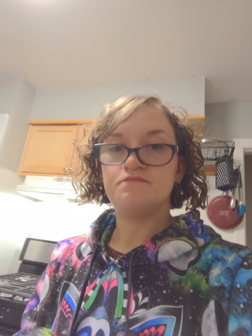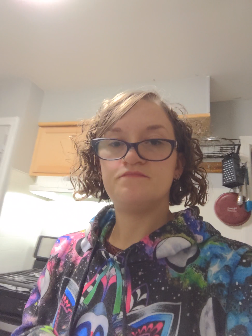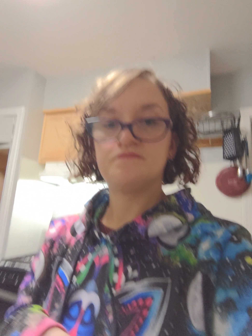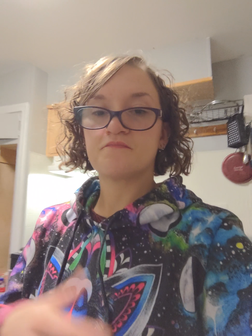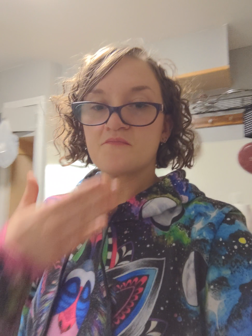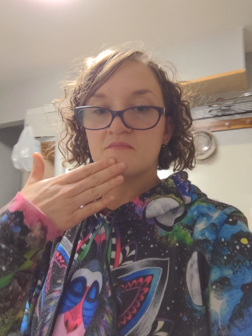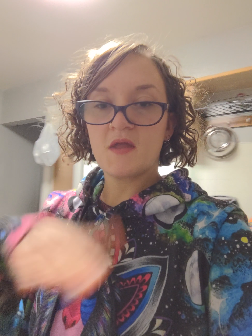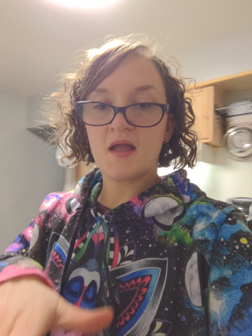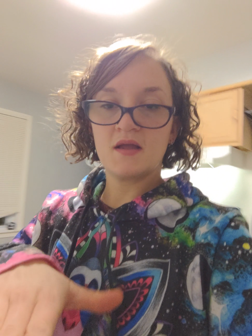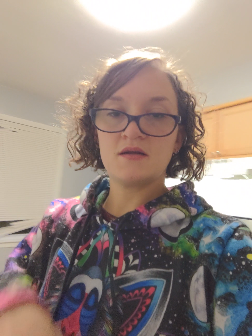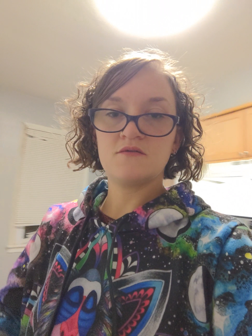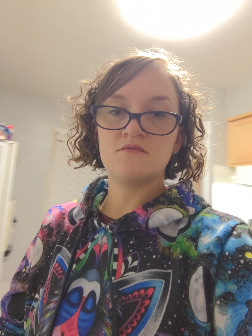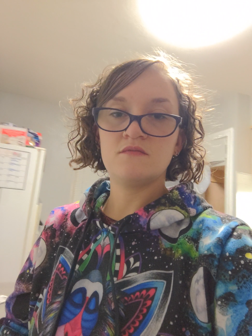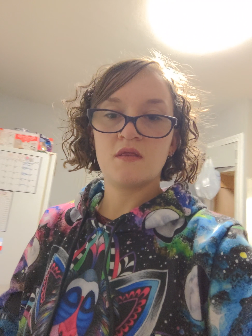bad